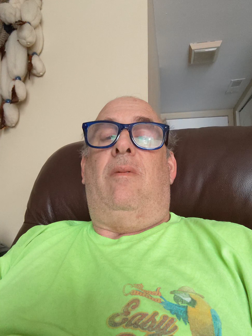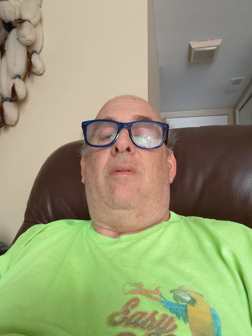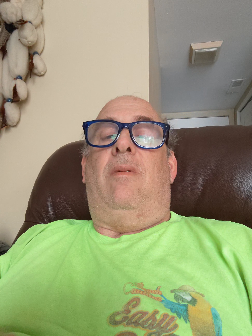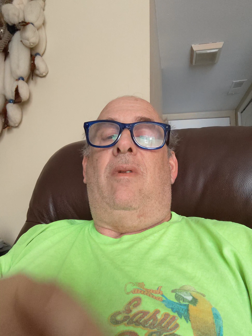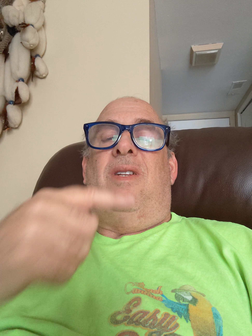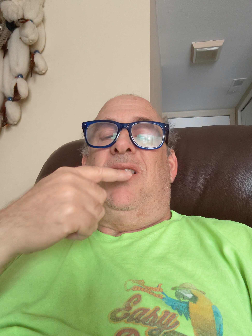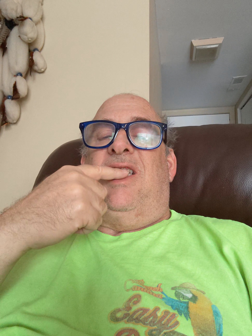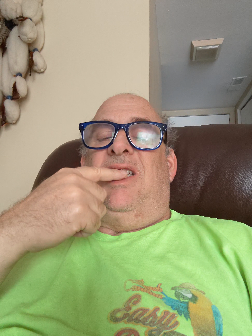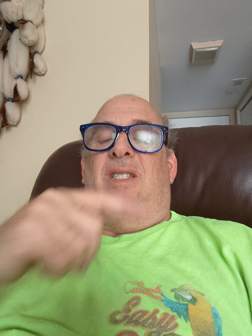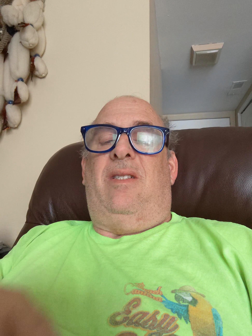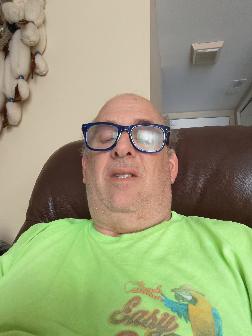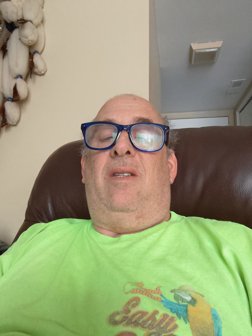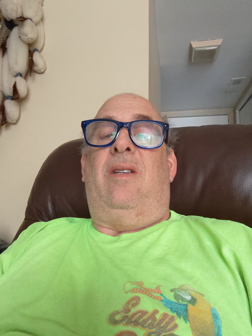tooth